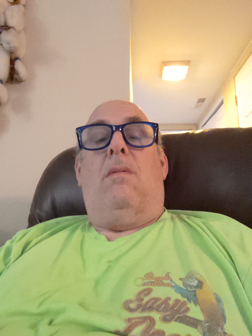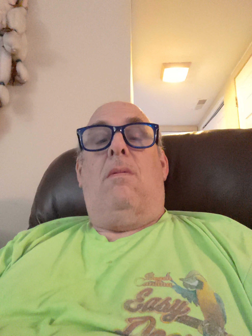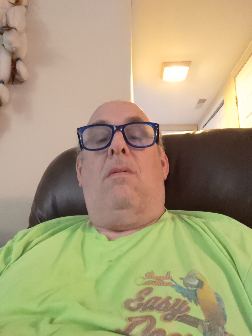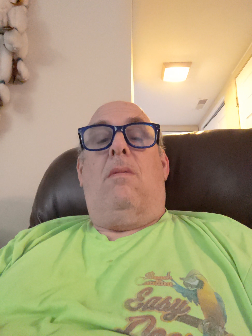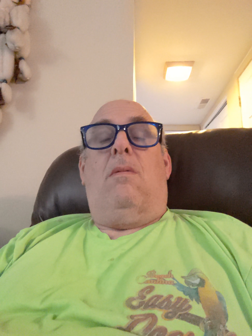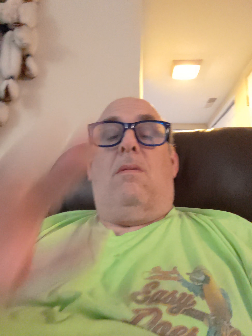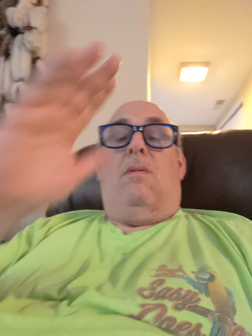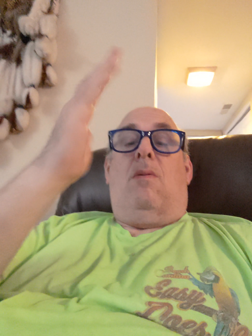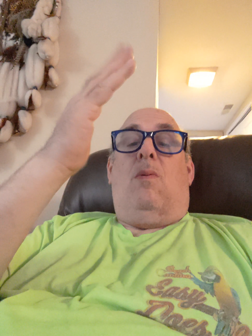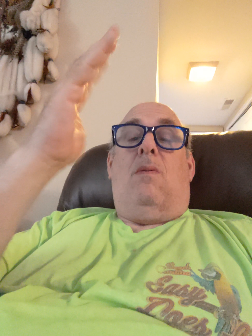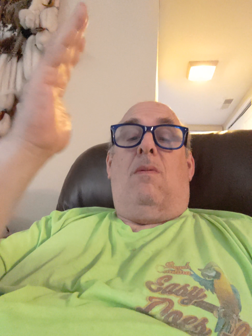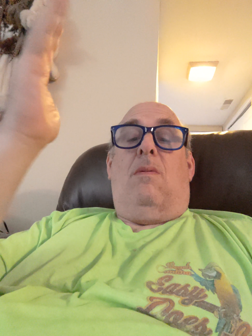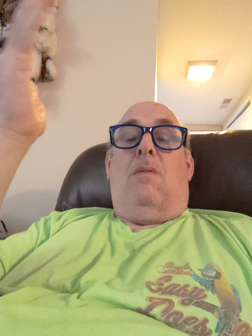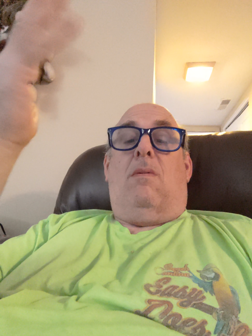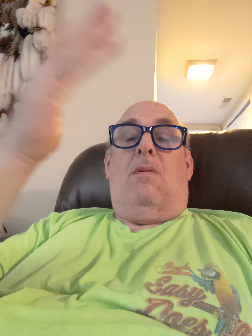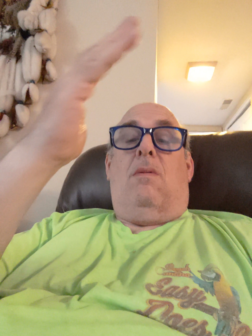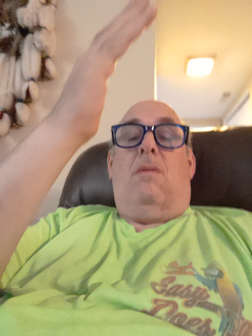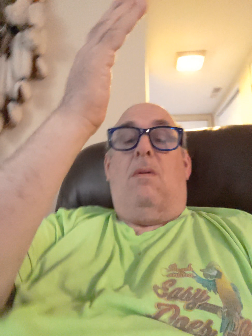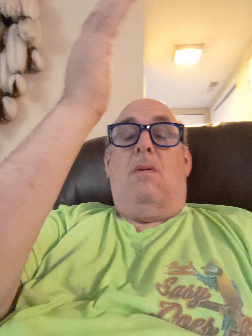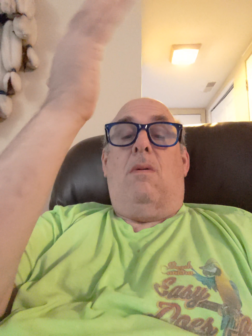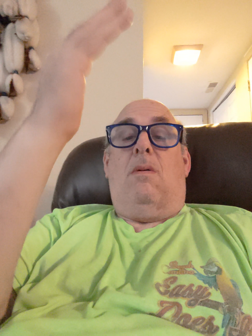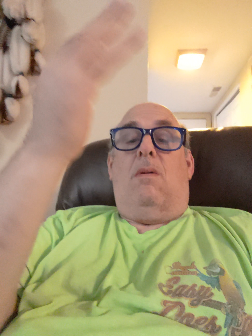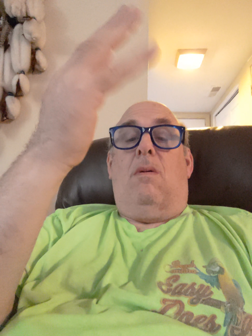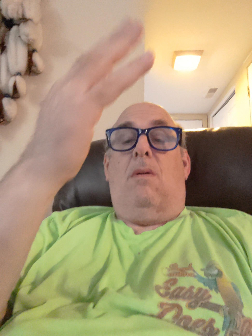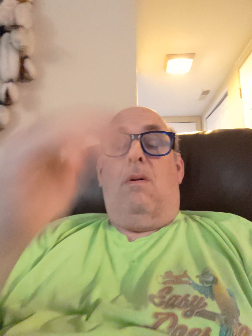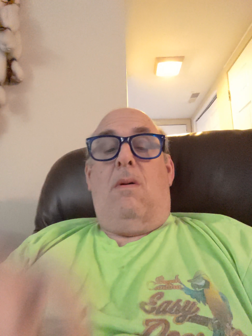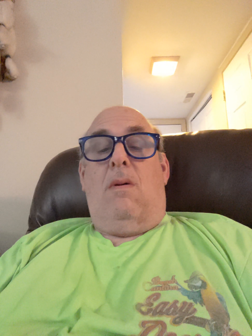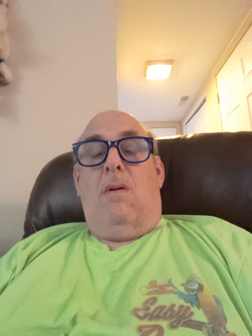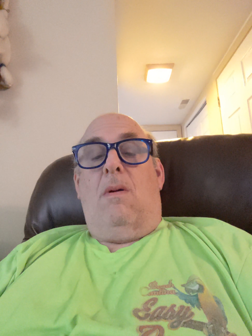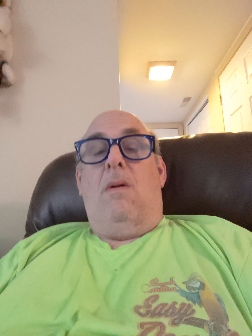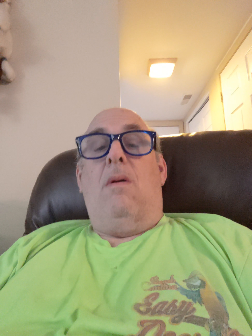tree